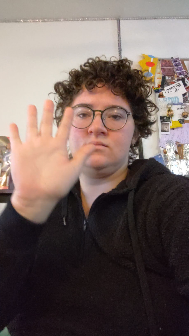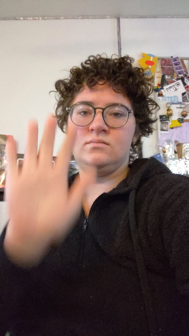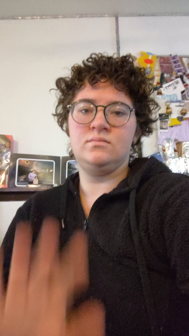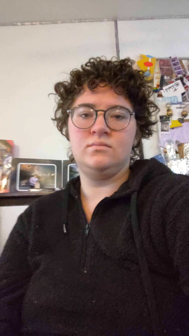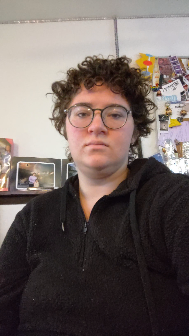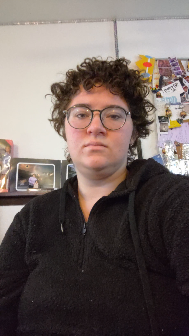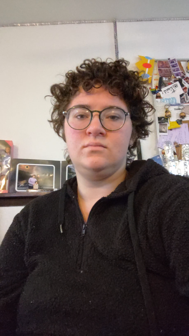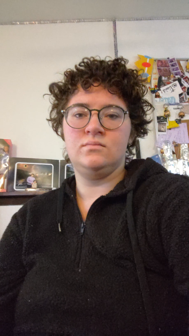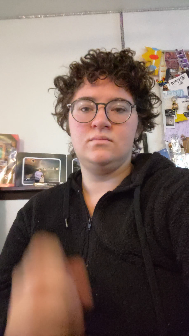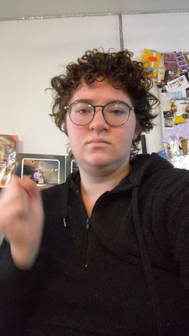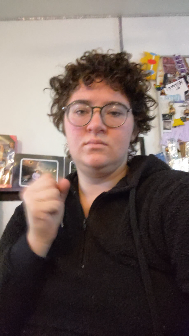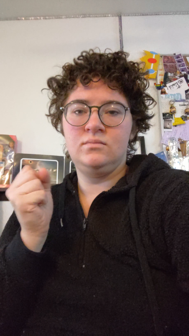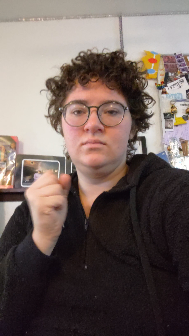cold